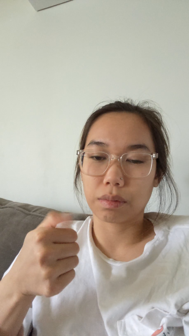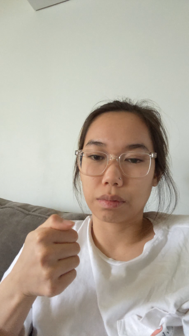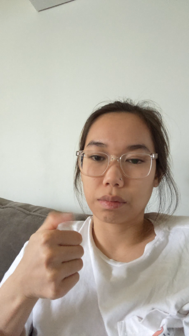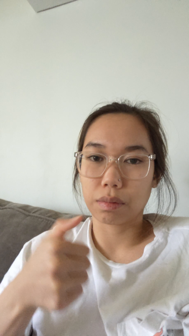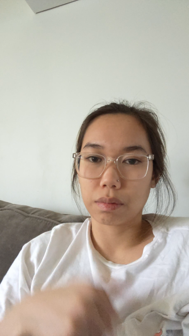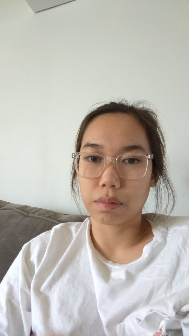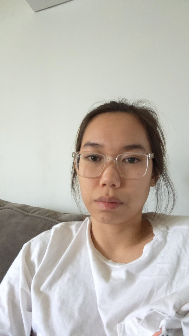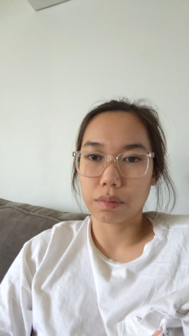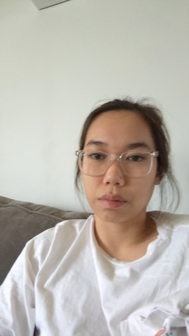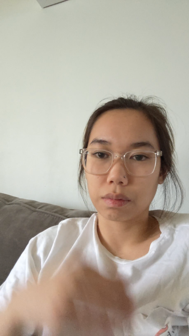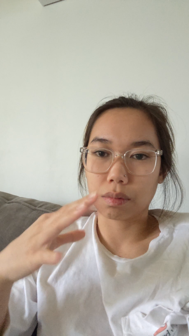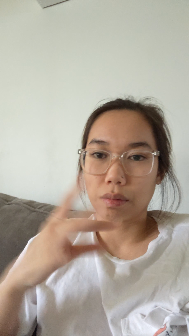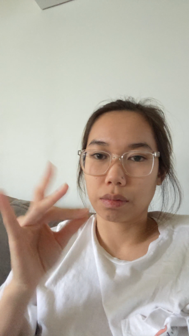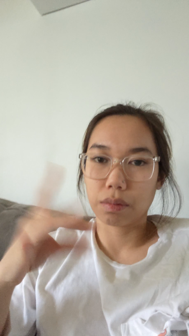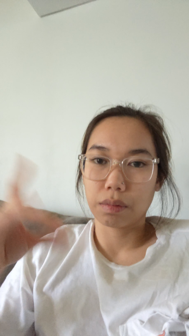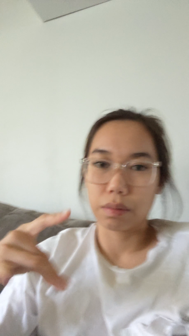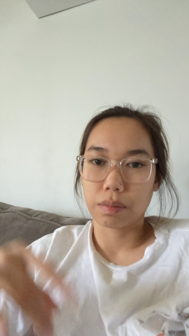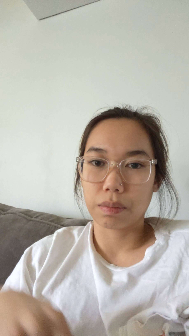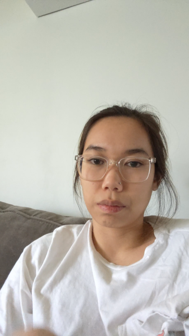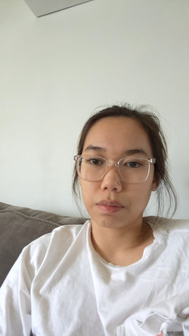choose